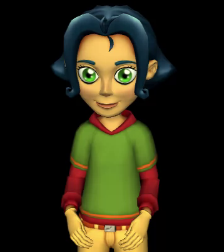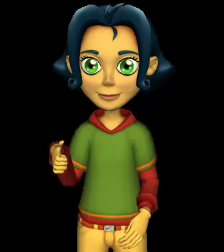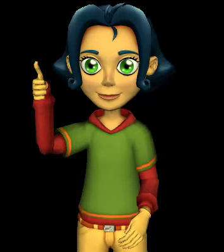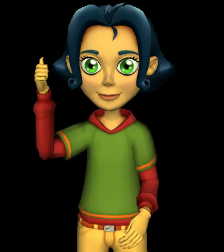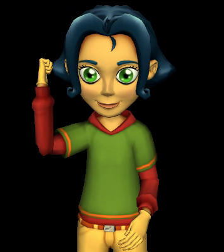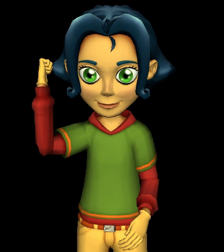أمس